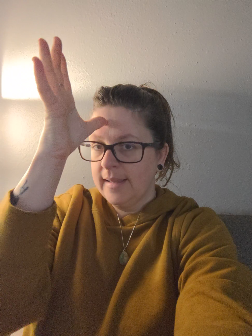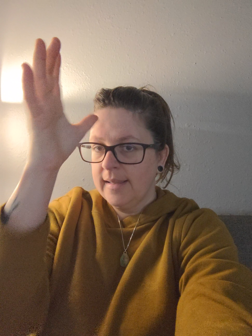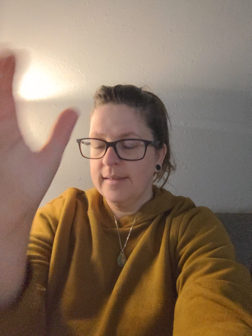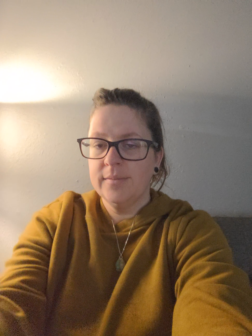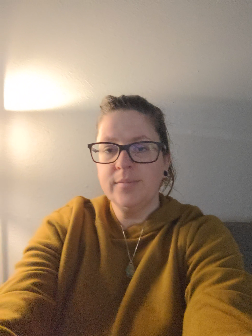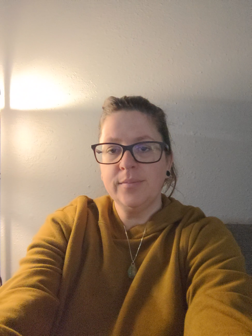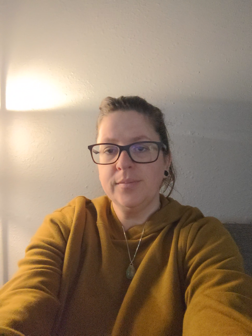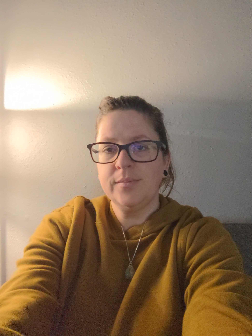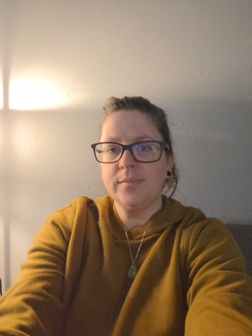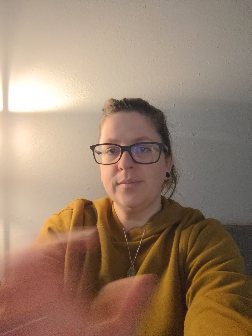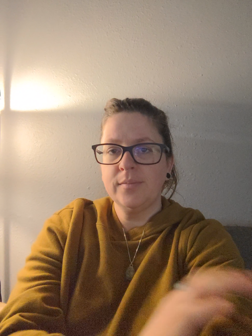dad